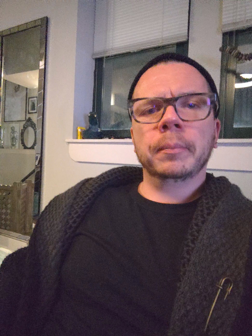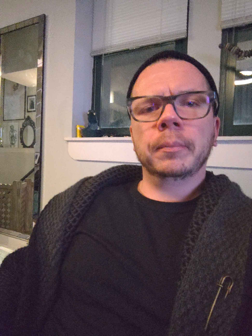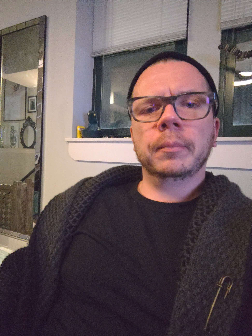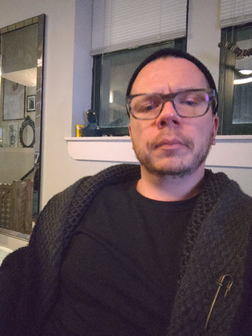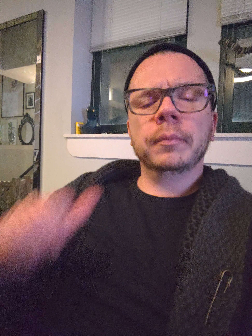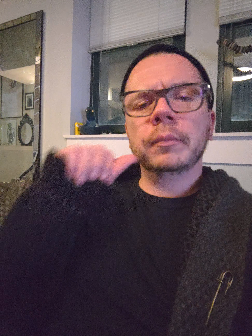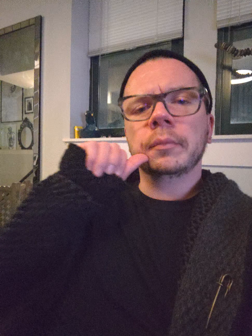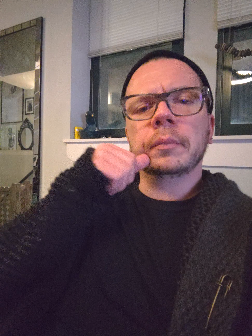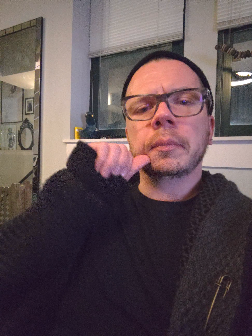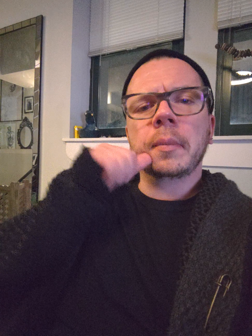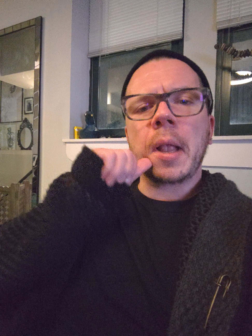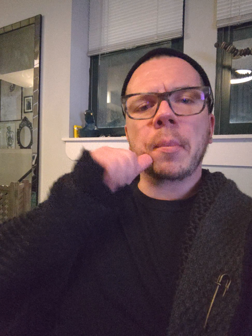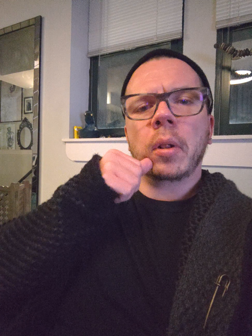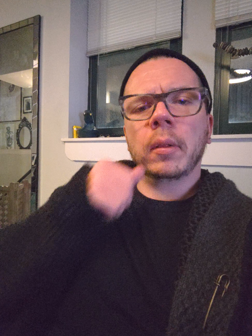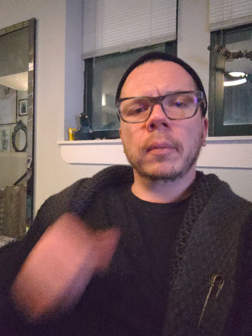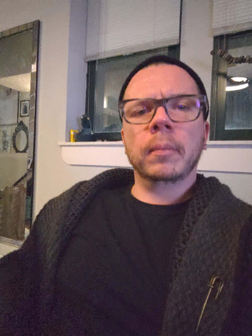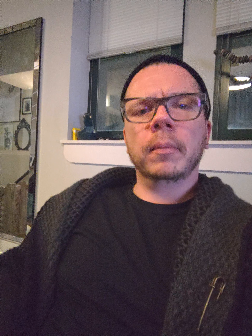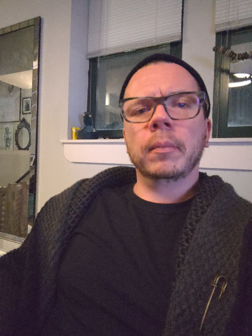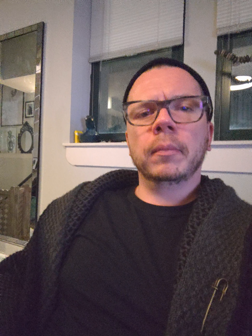apple